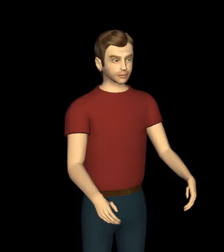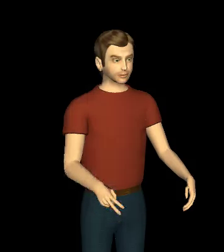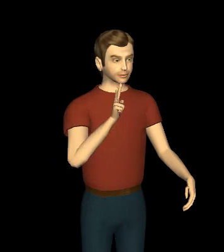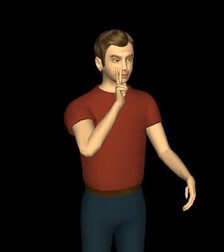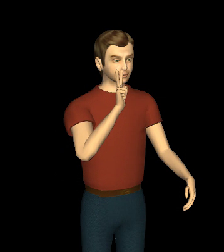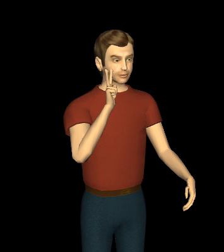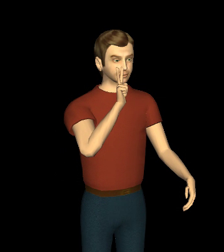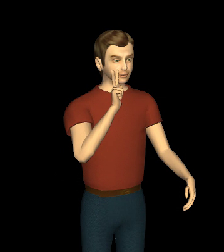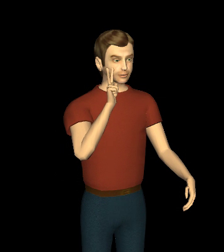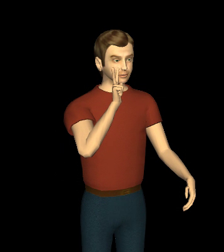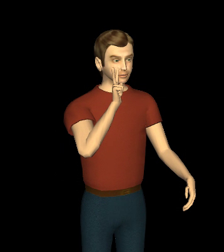مضحك